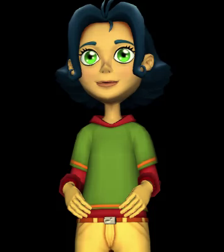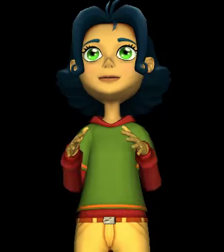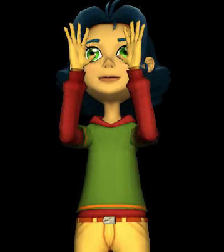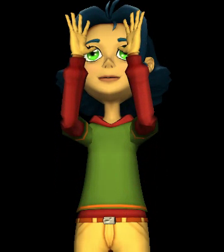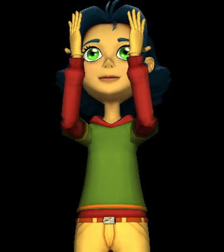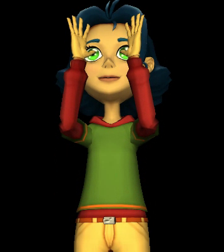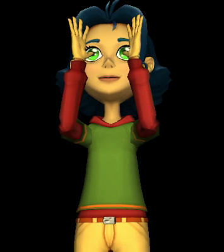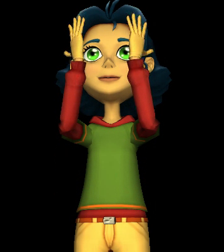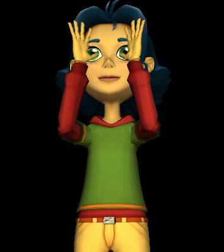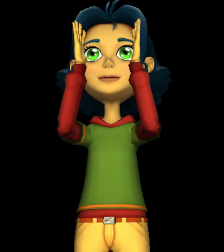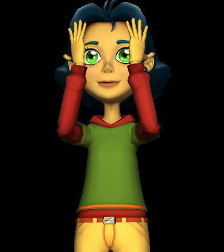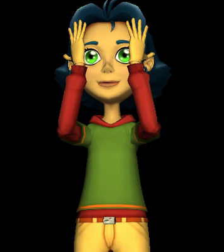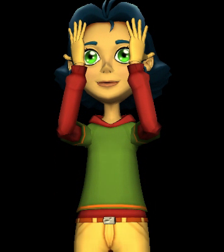غابة